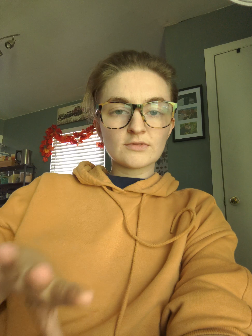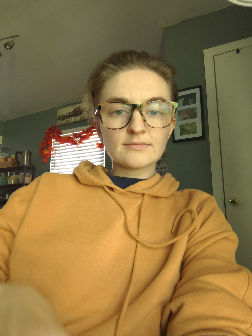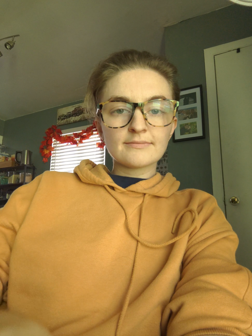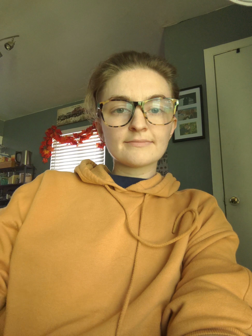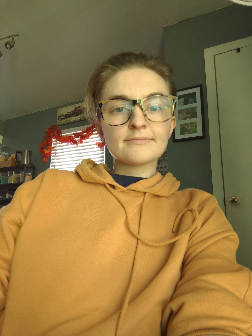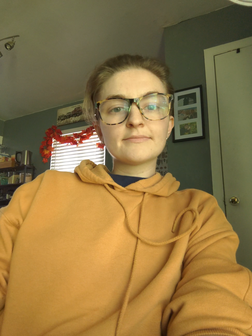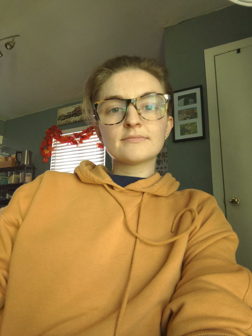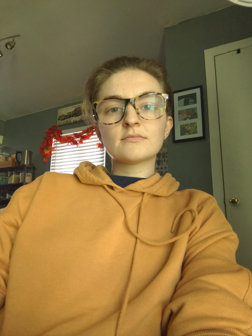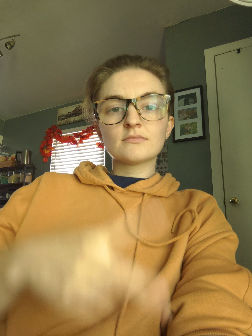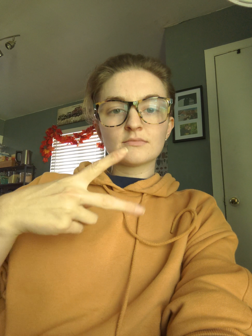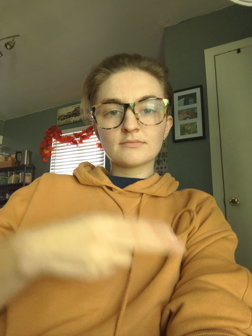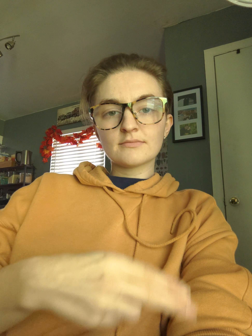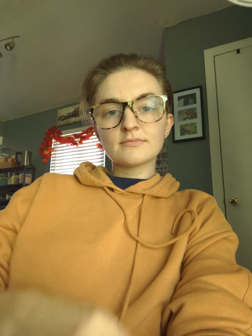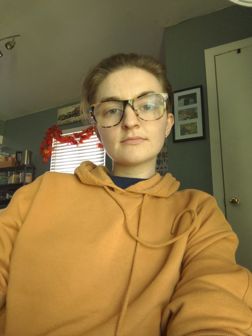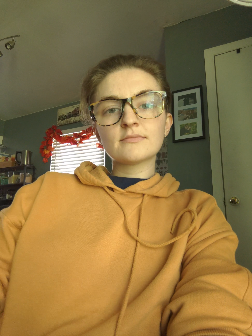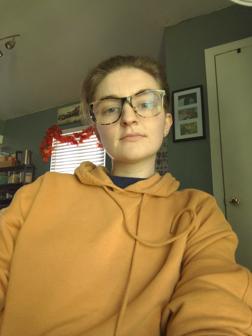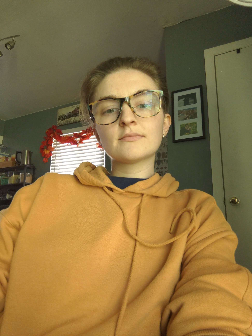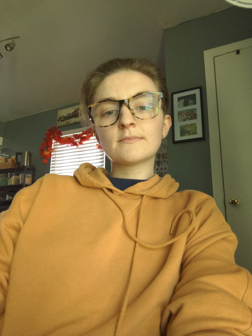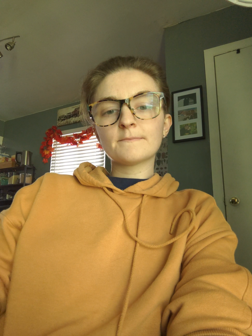cut